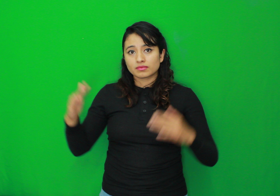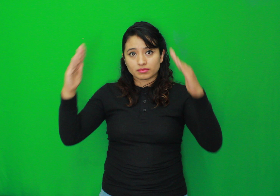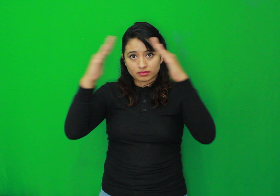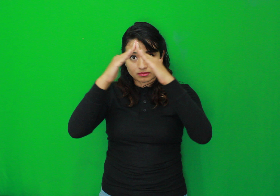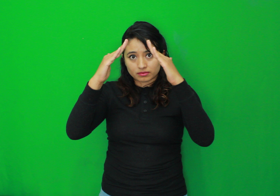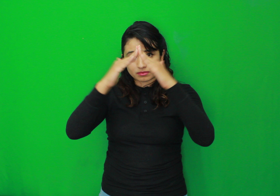casa